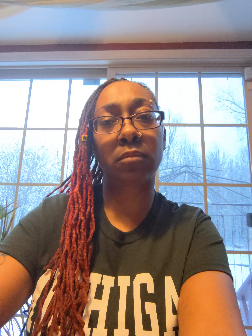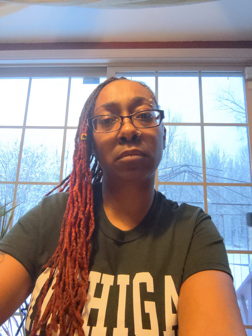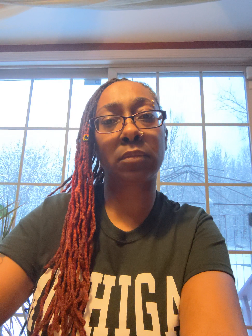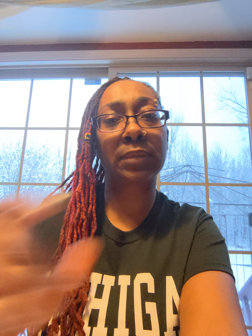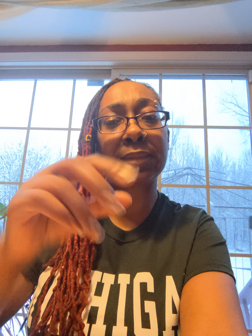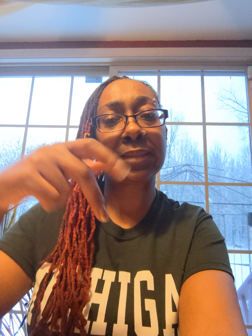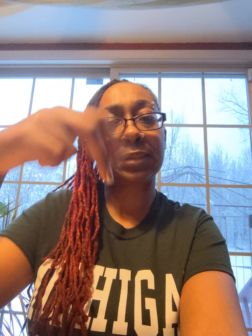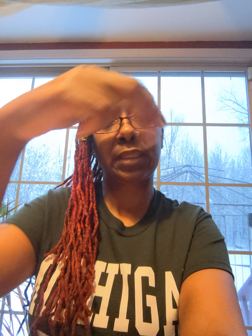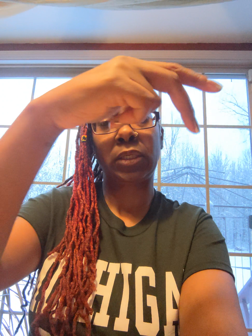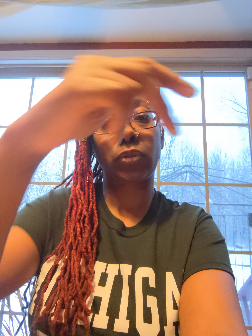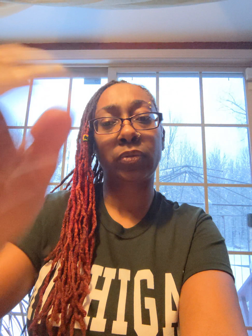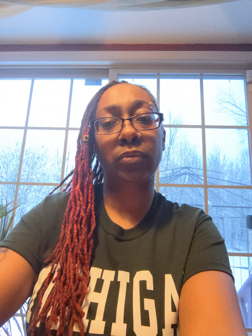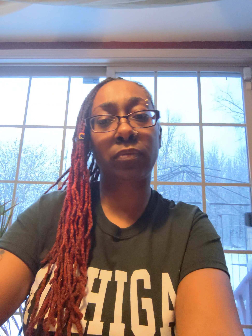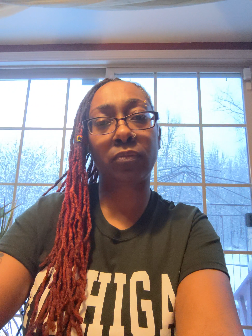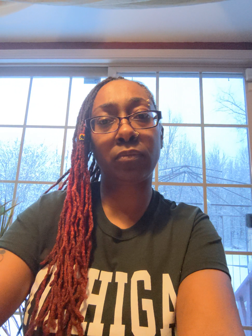stairs